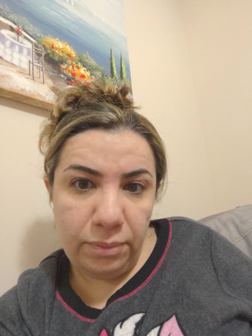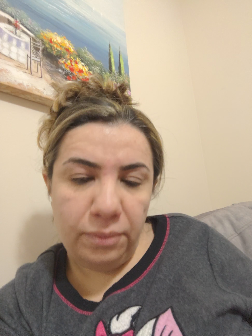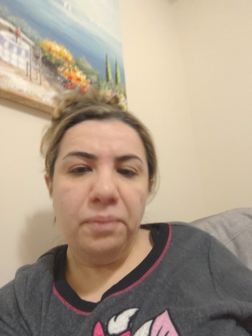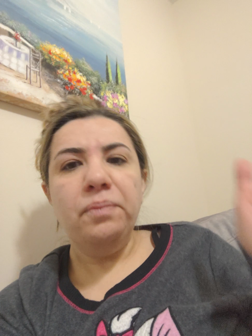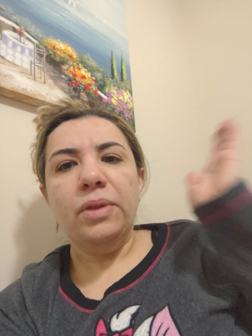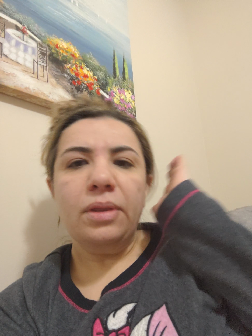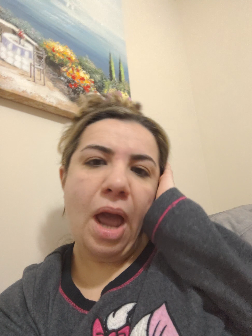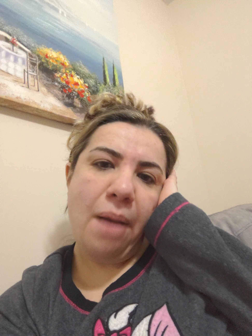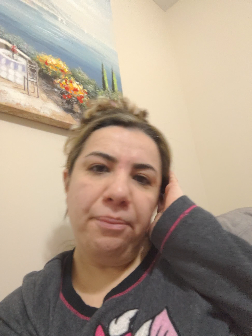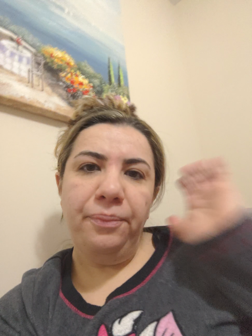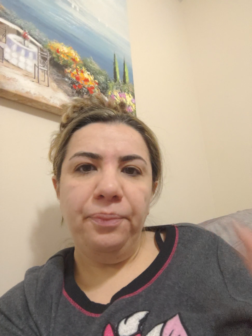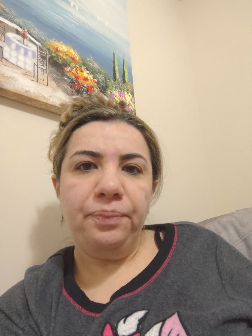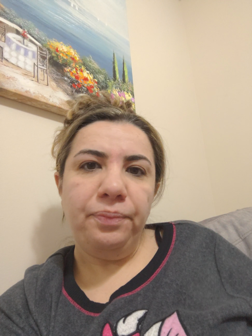bed